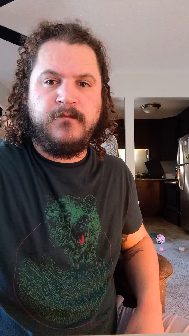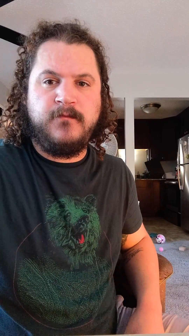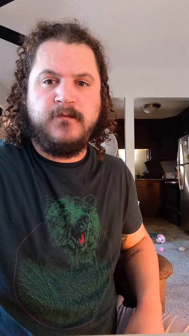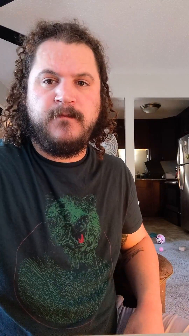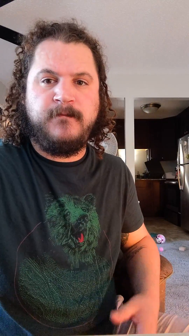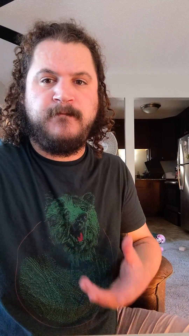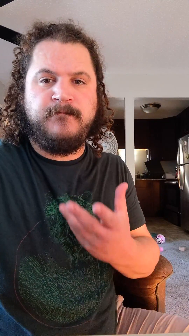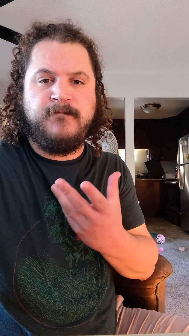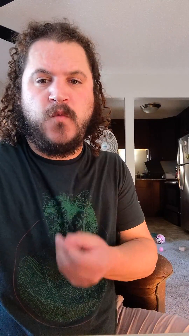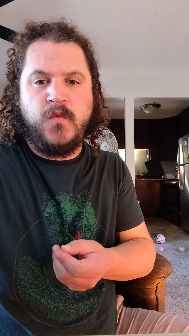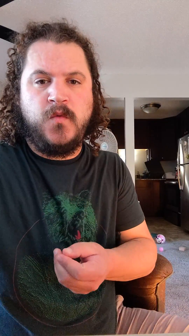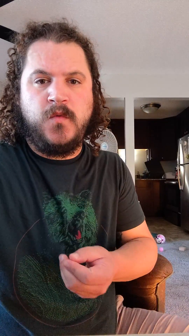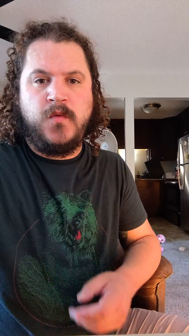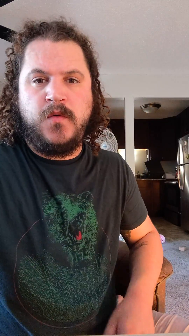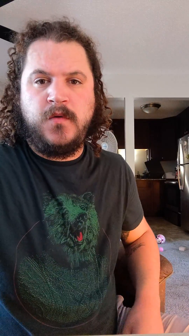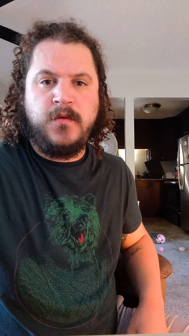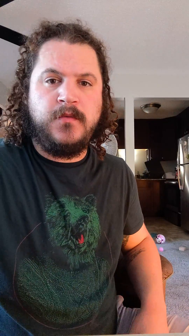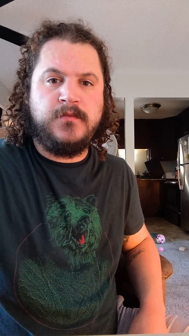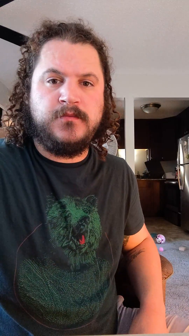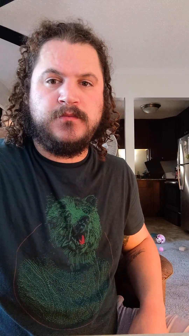poor